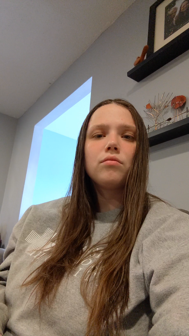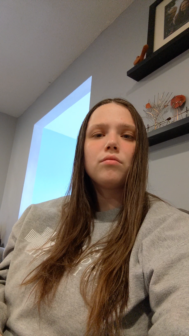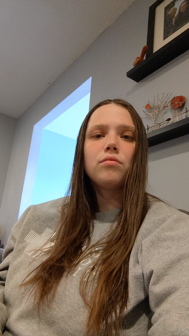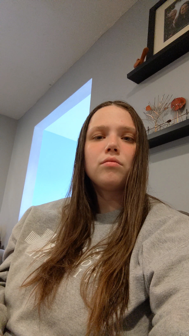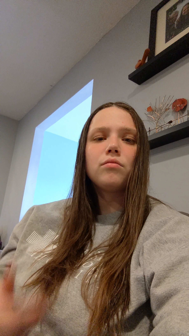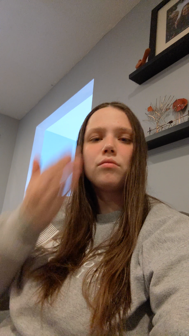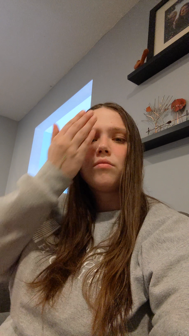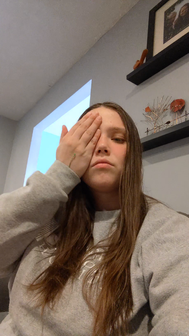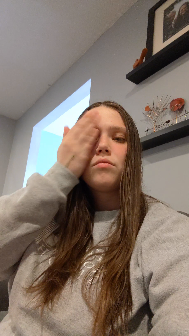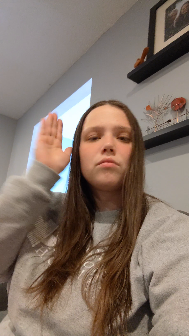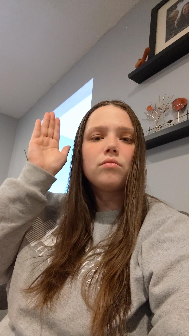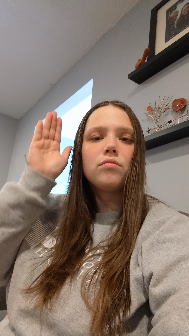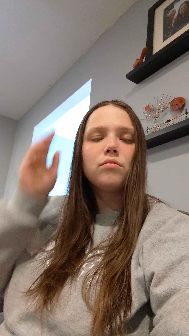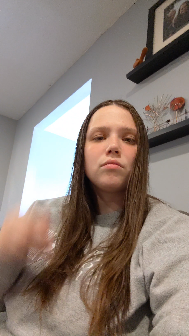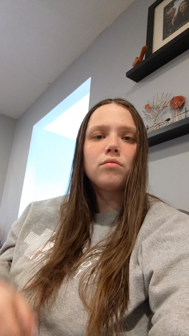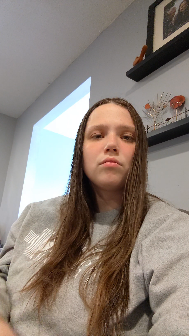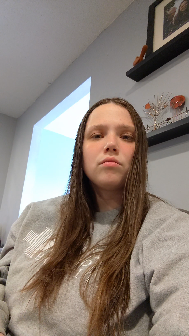peekaboo